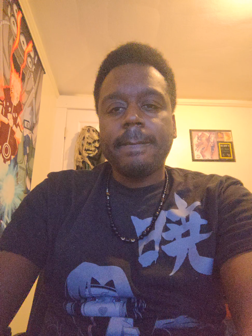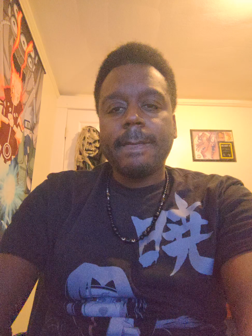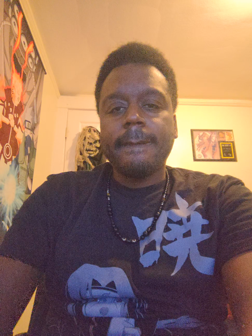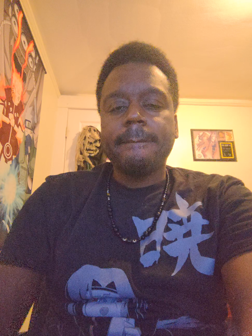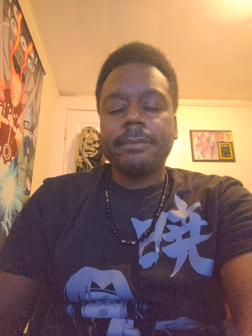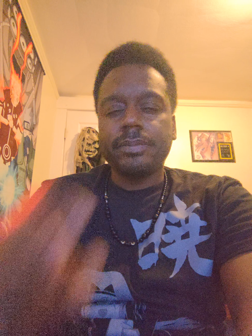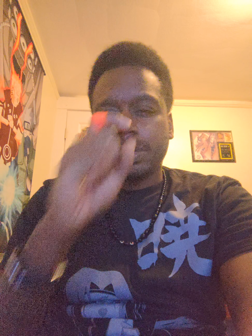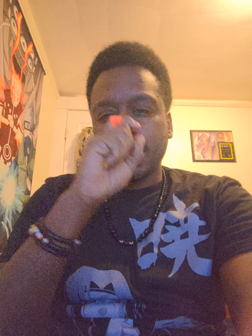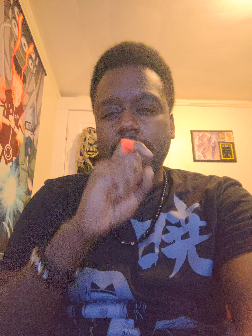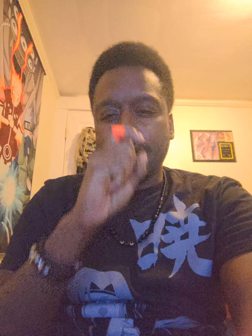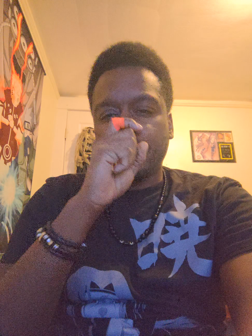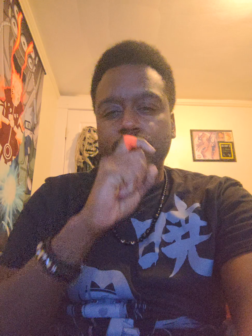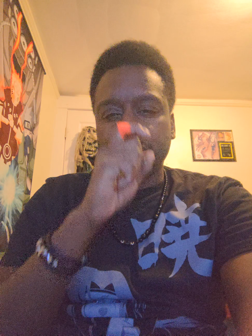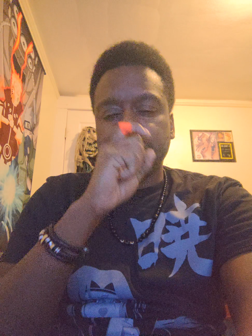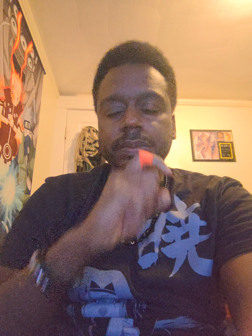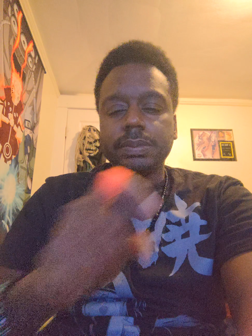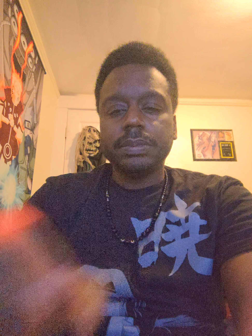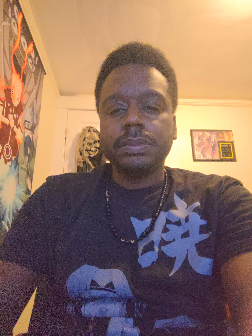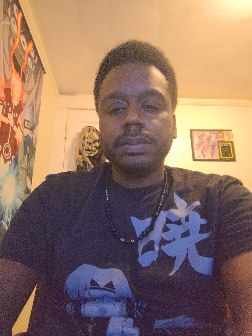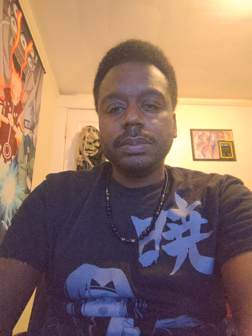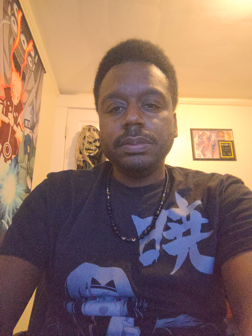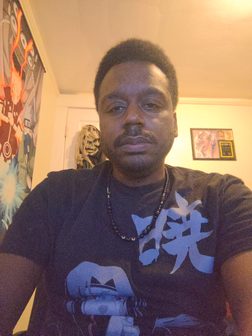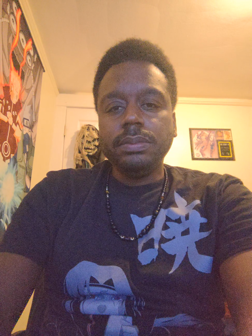doll